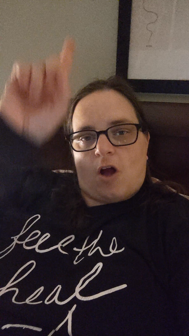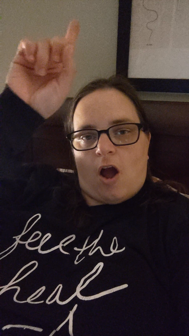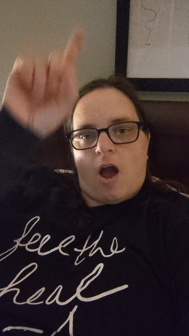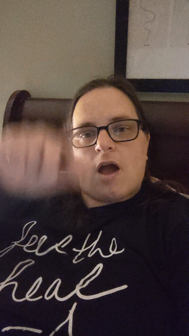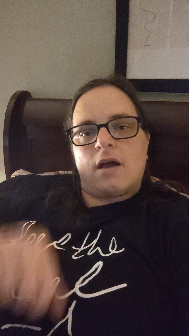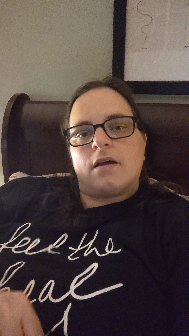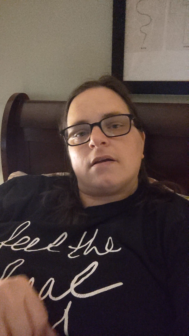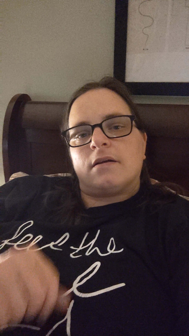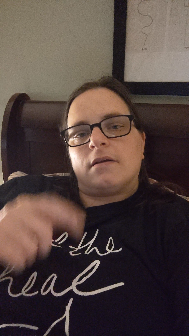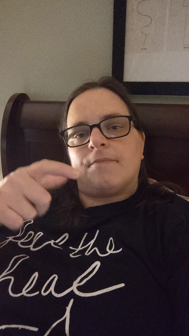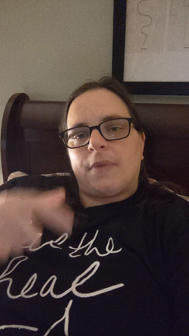plate